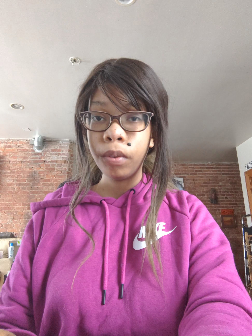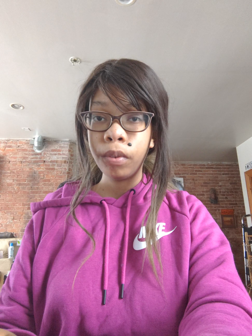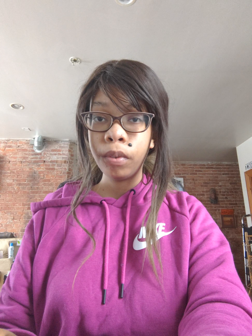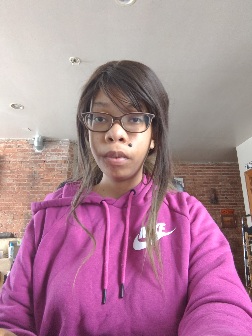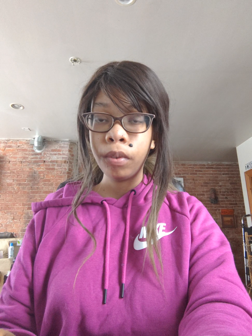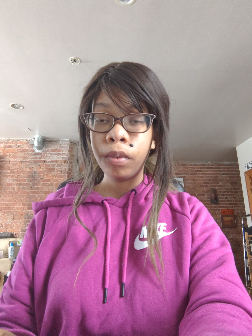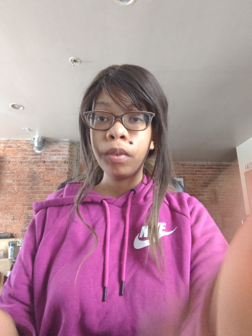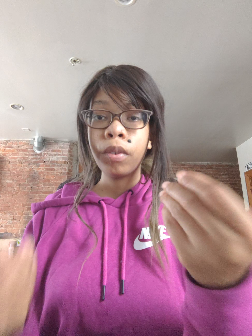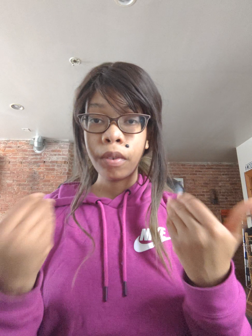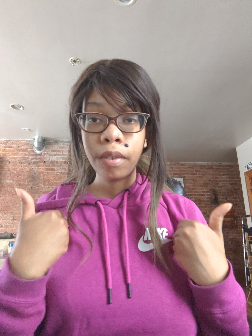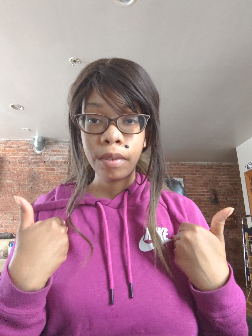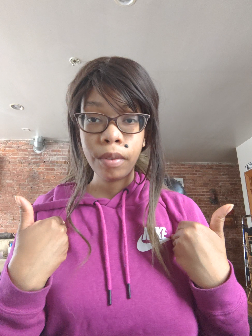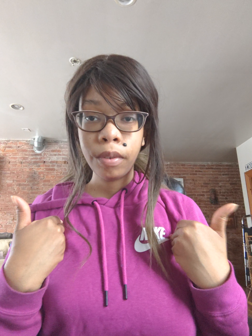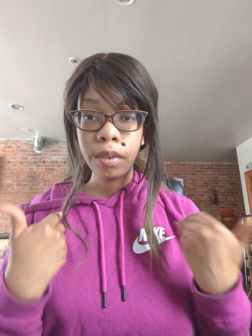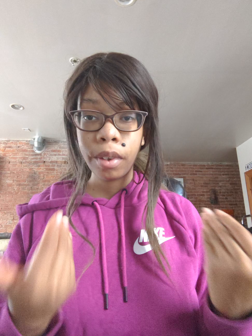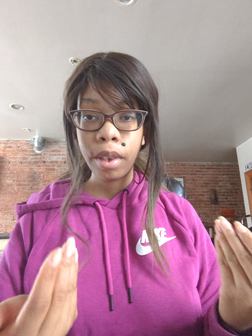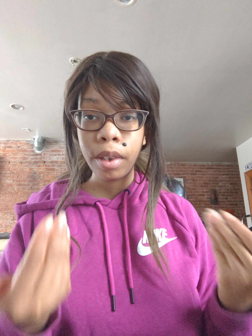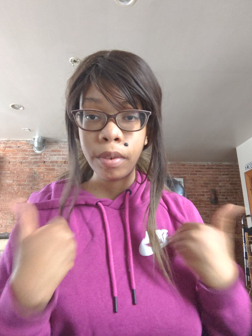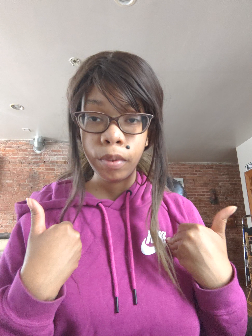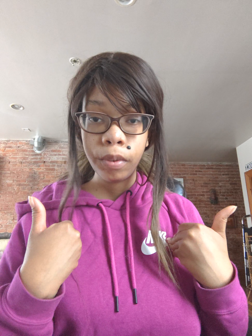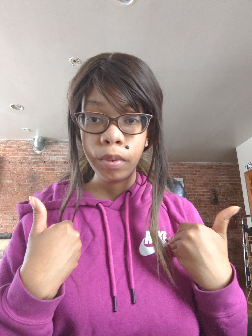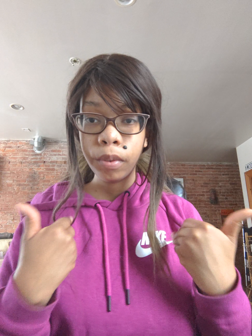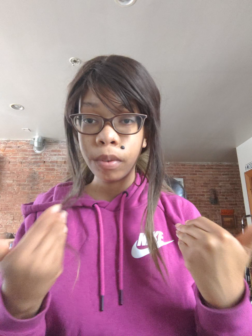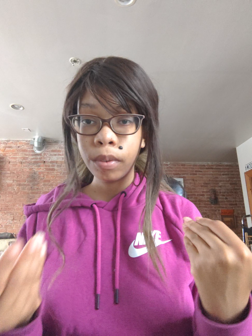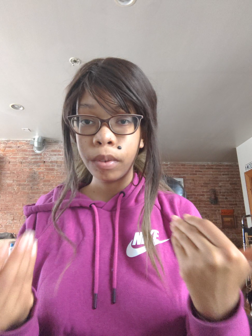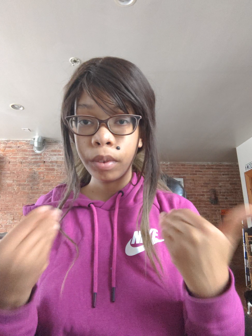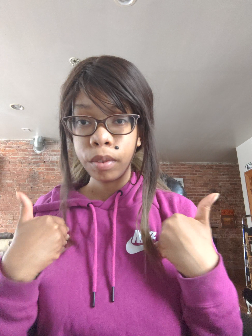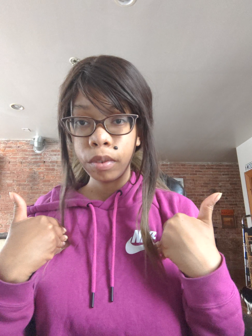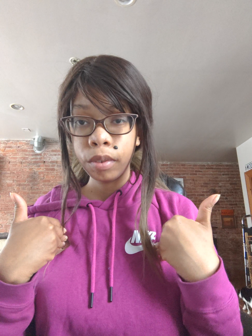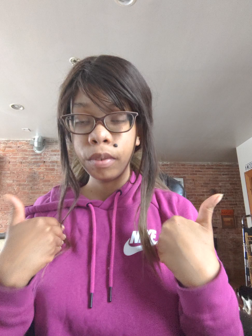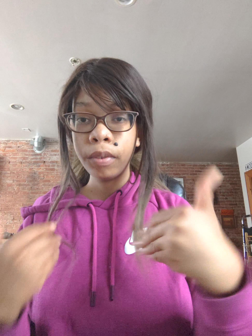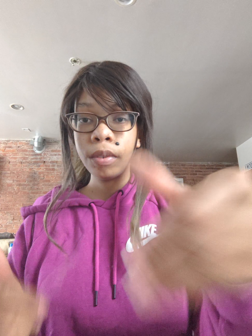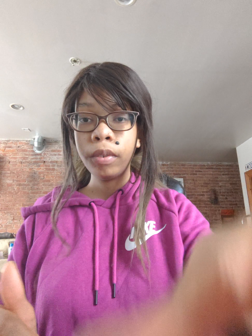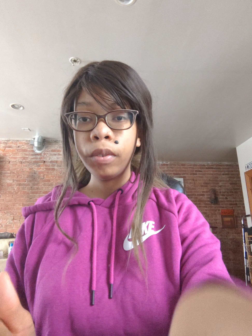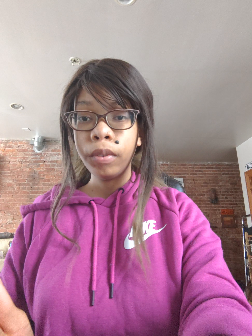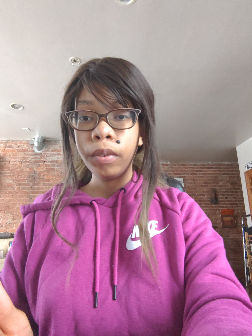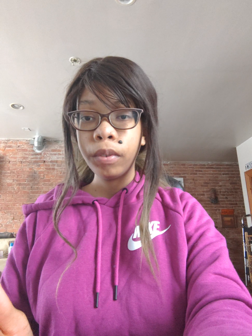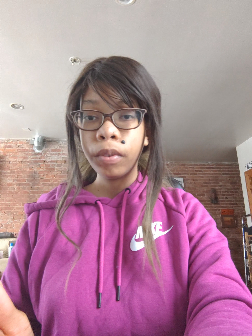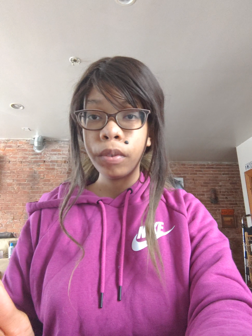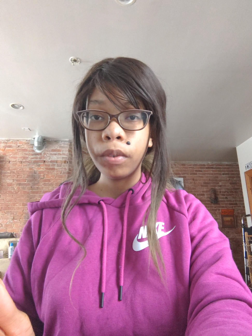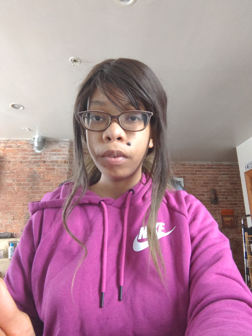have